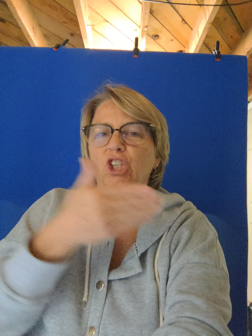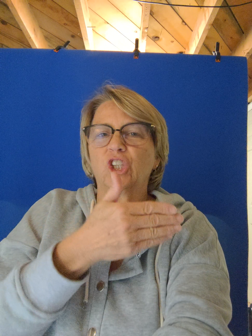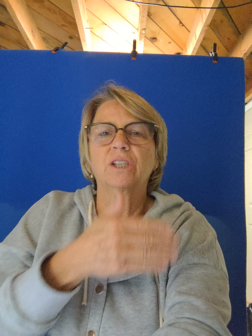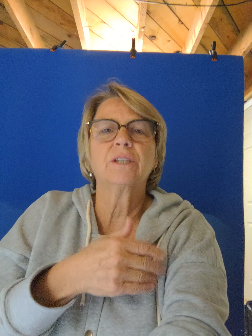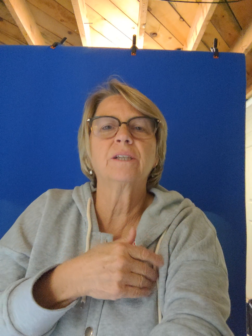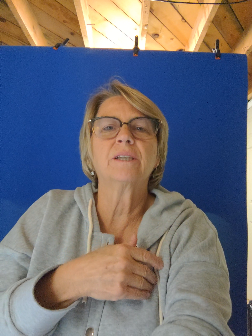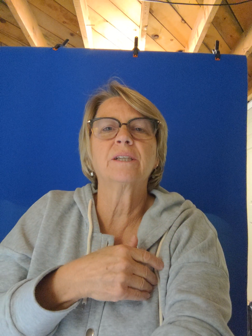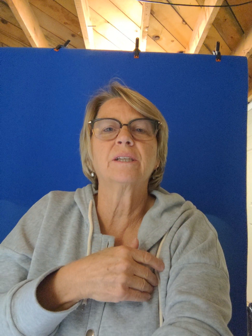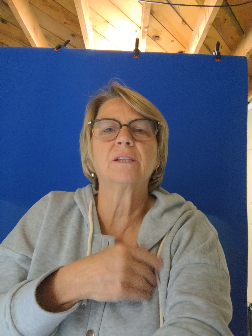fish